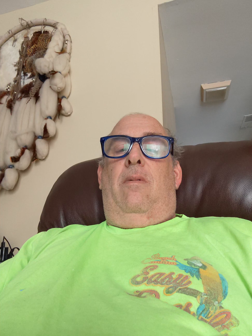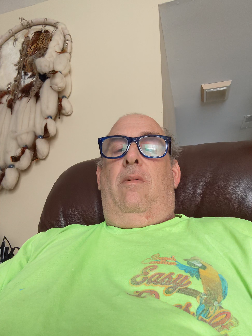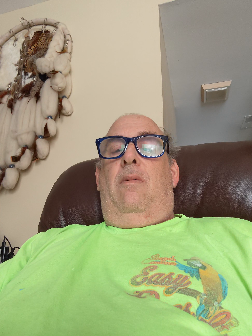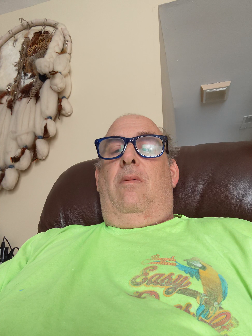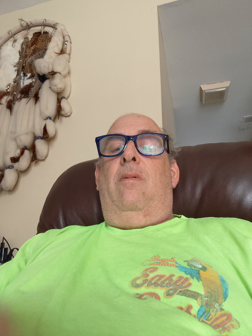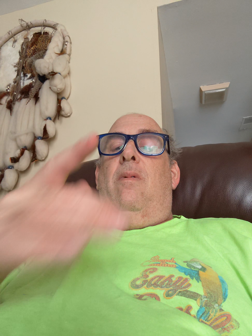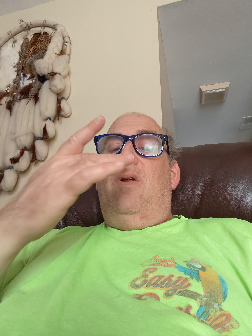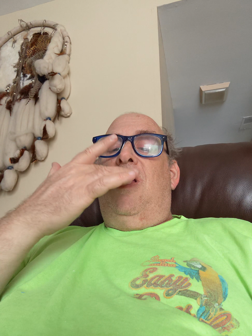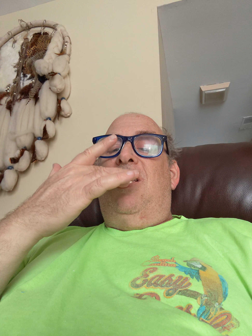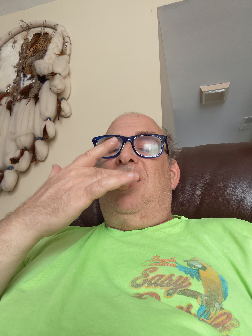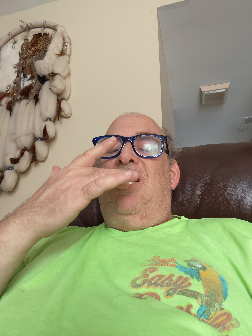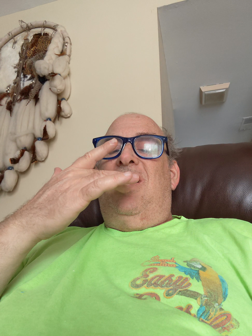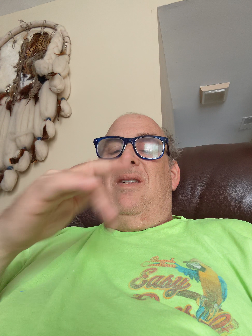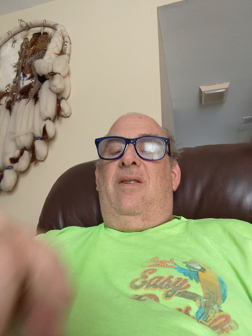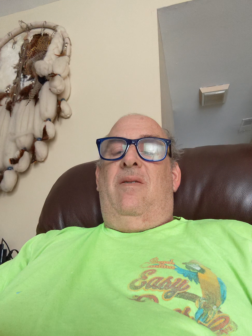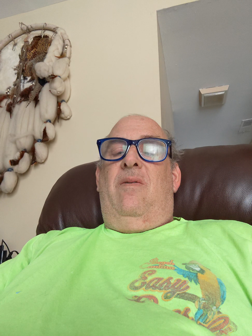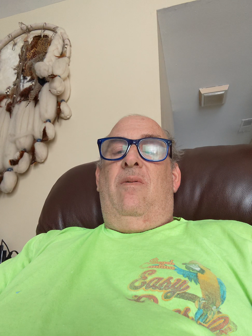taste